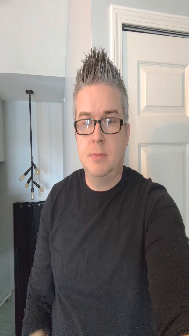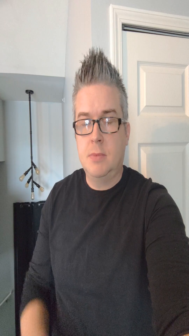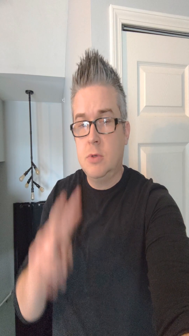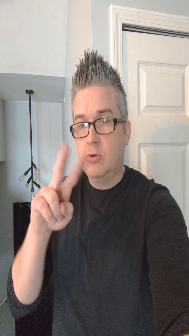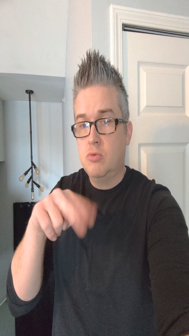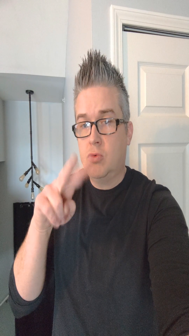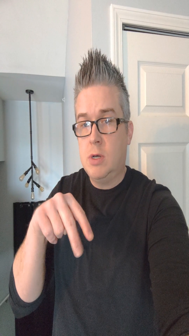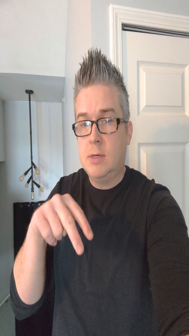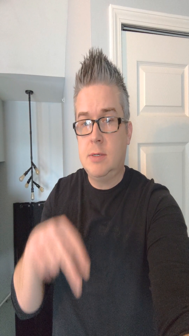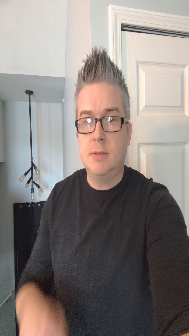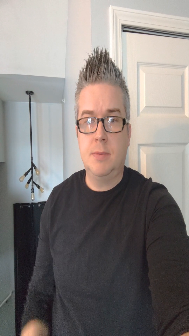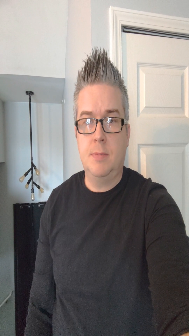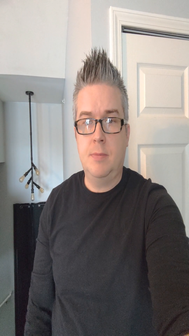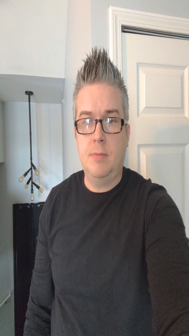read